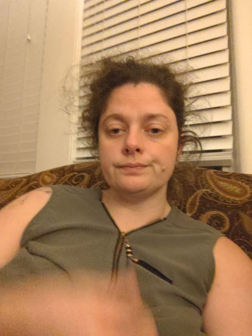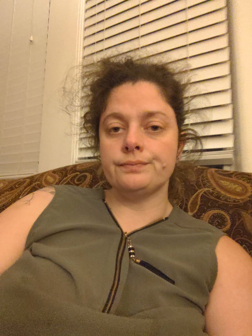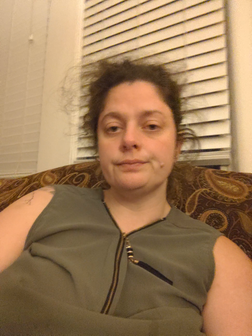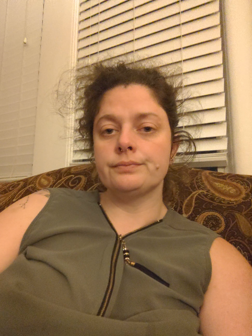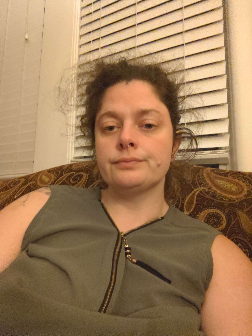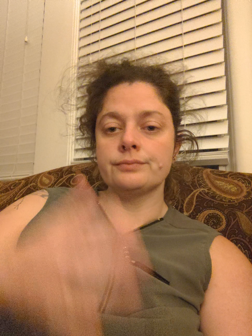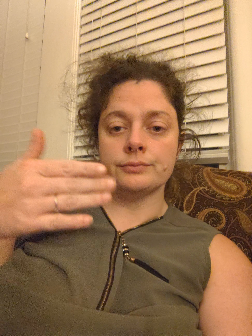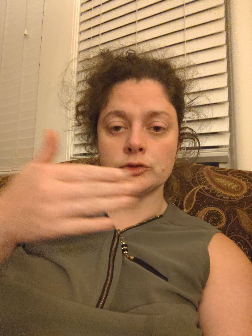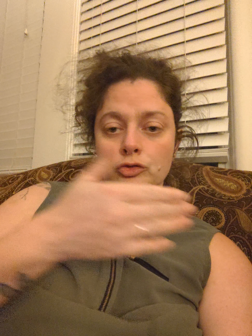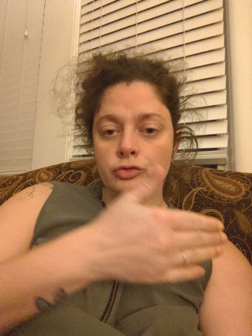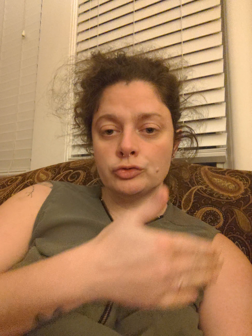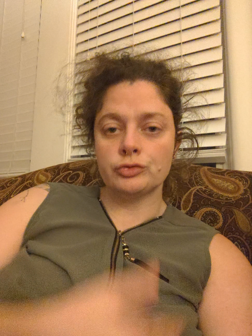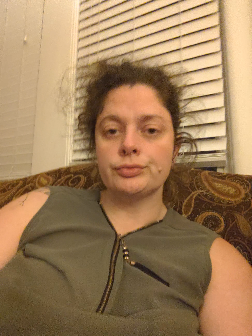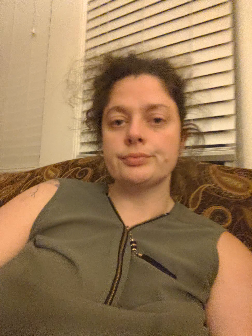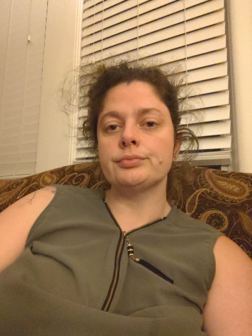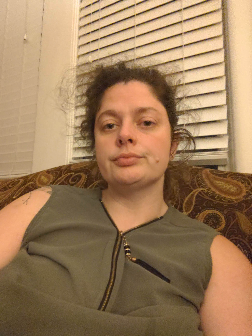fish